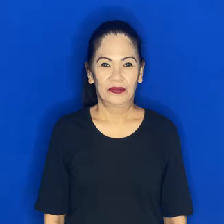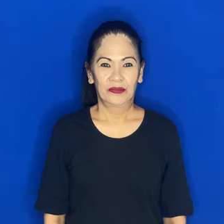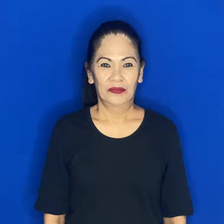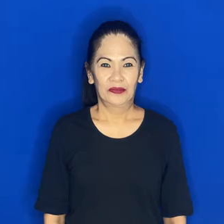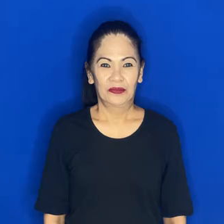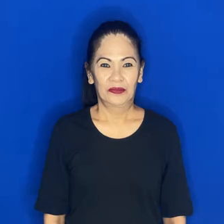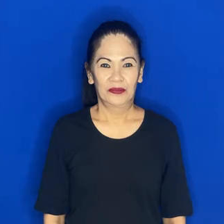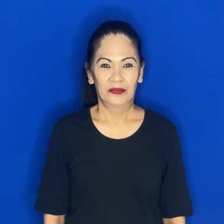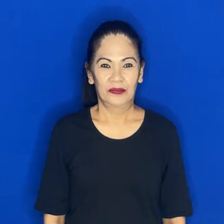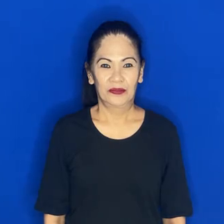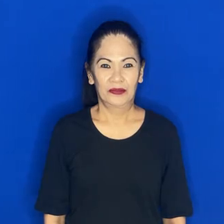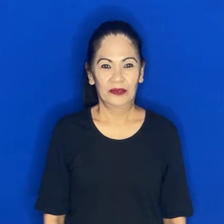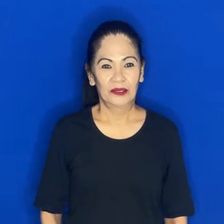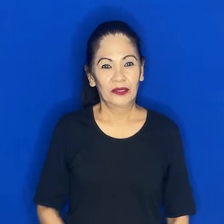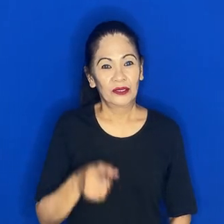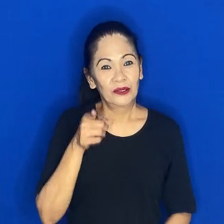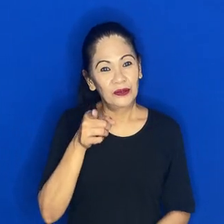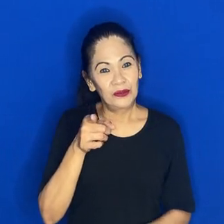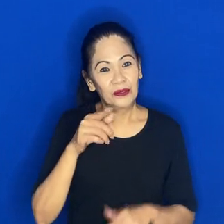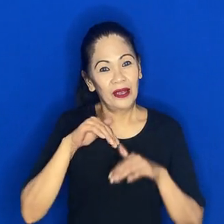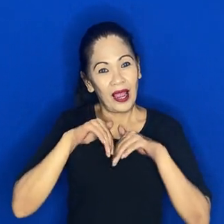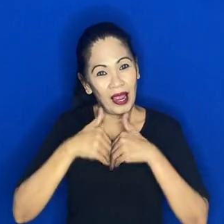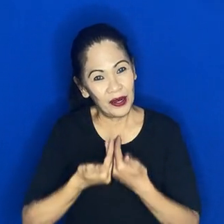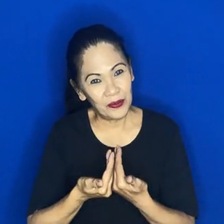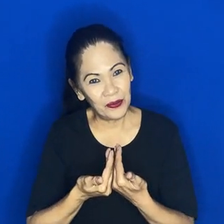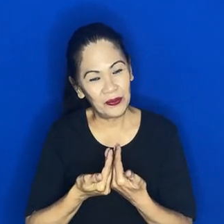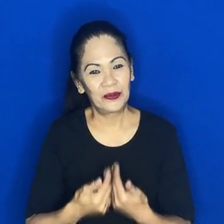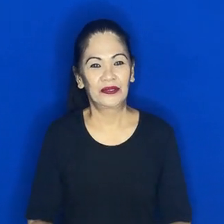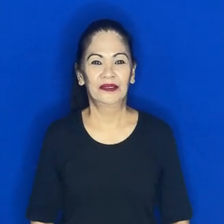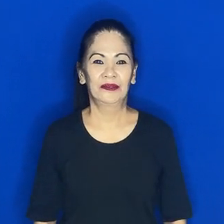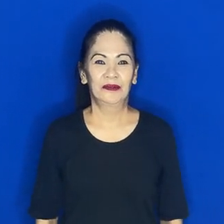how are you